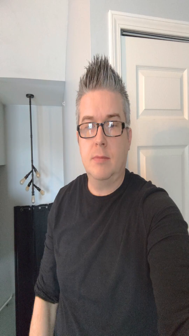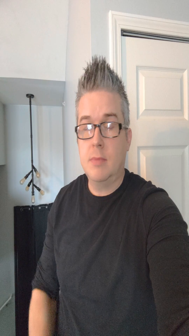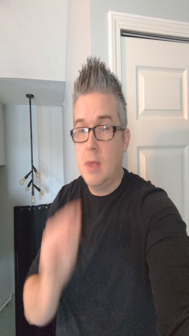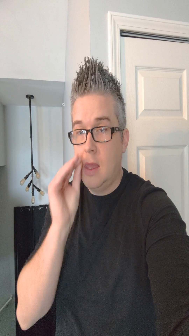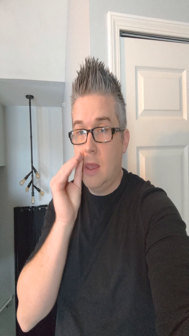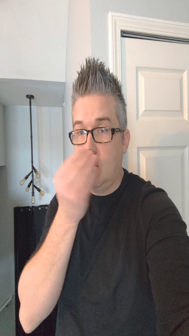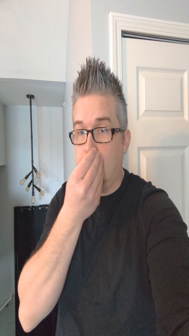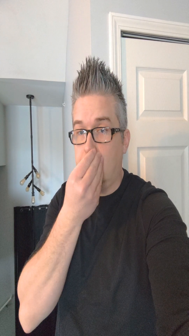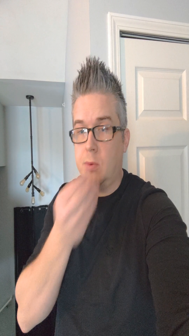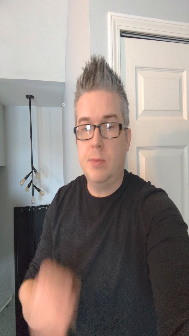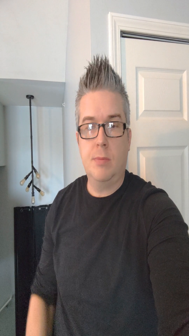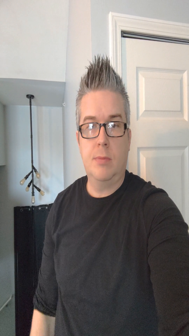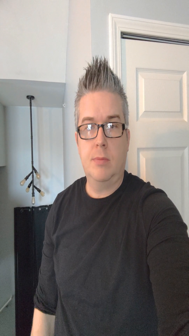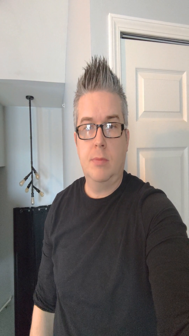flower